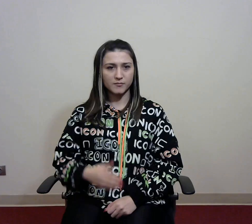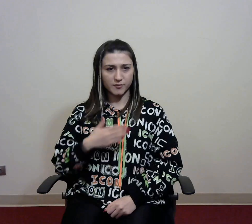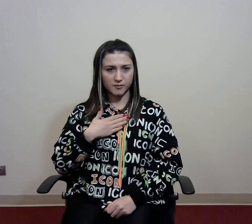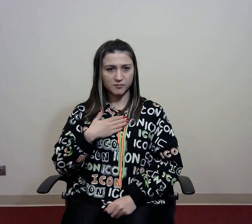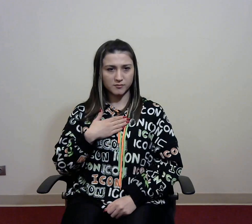mən